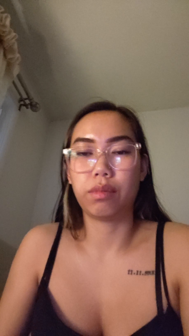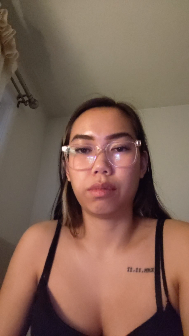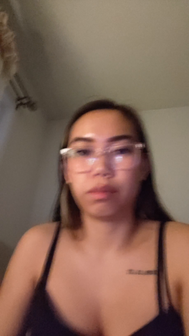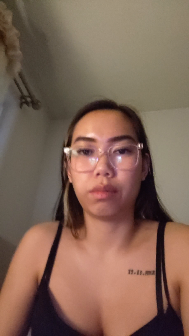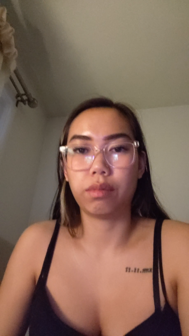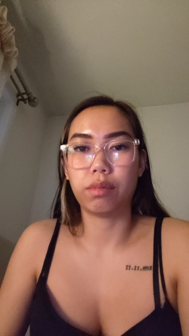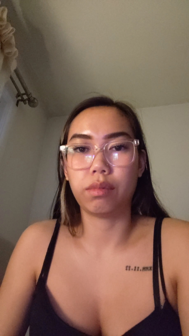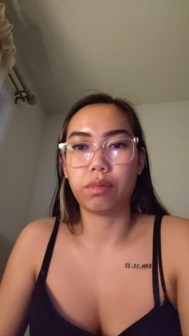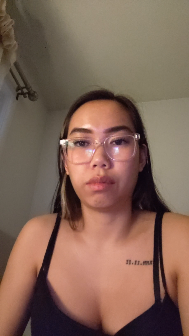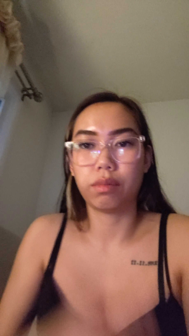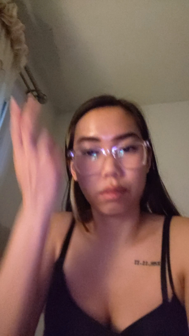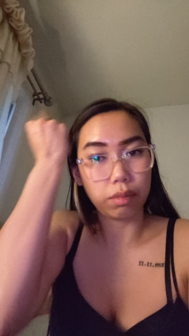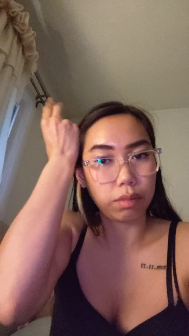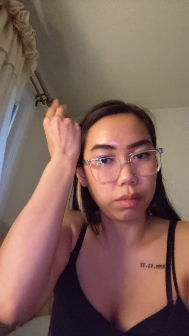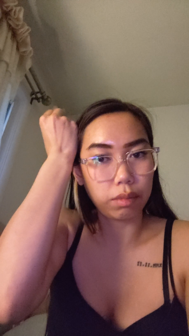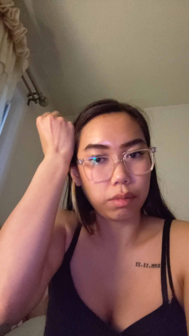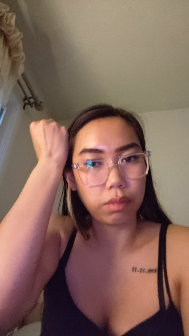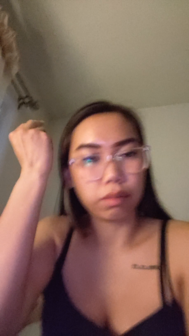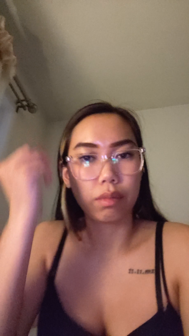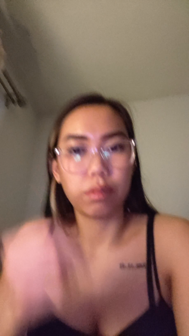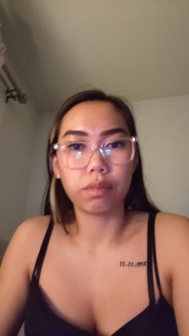bunny